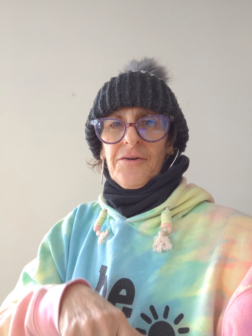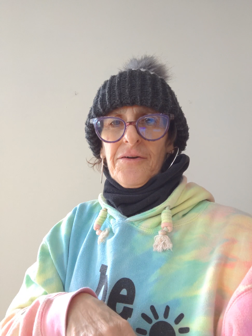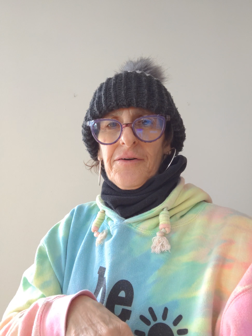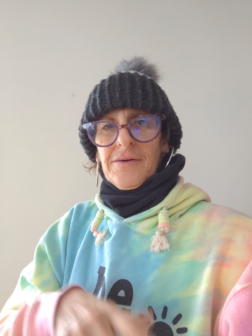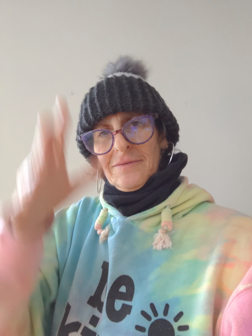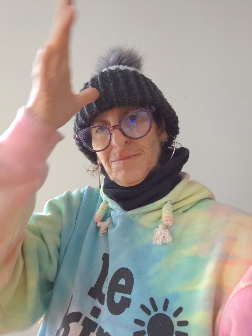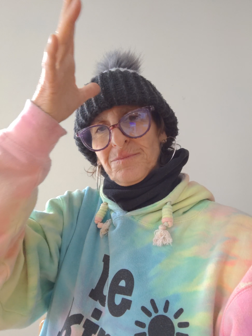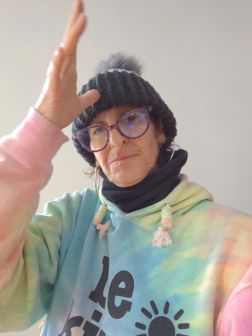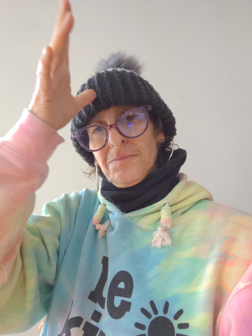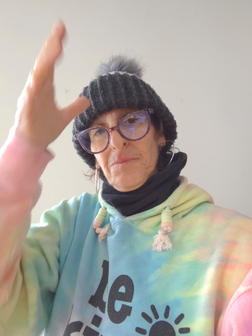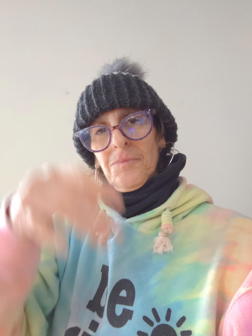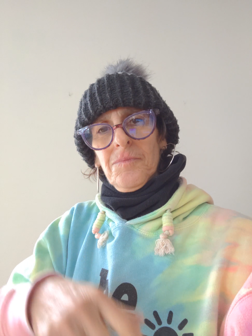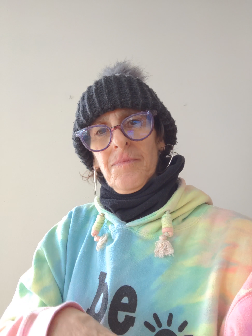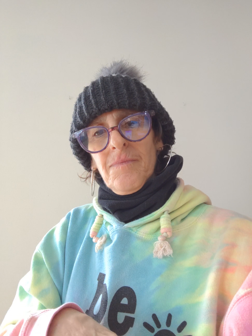dad